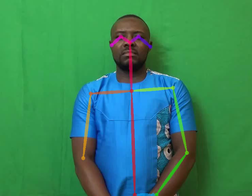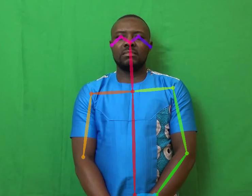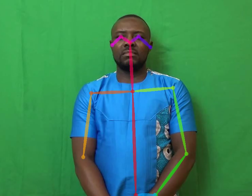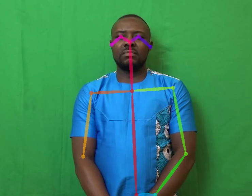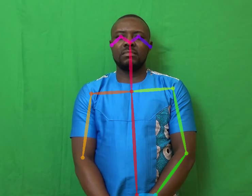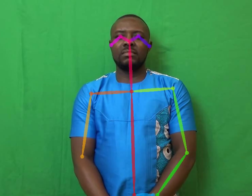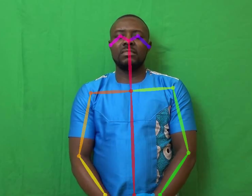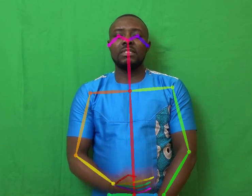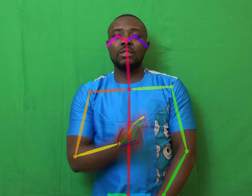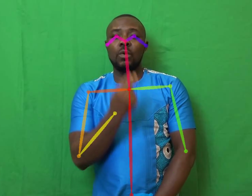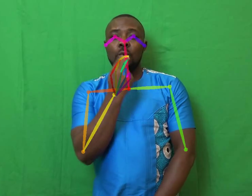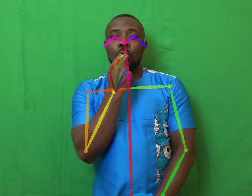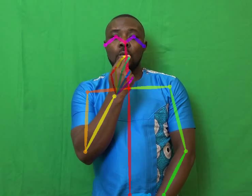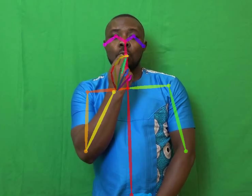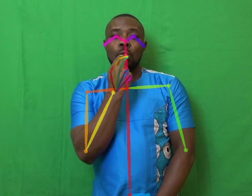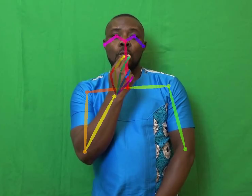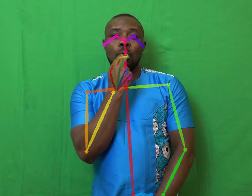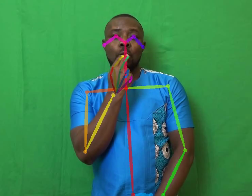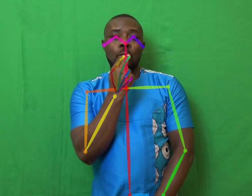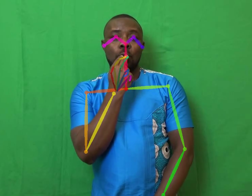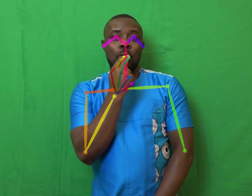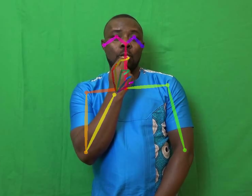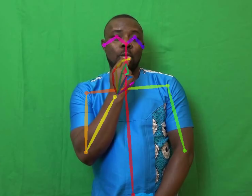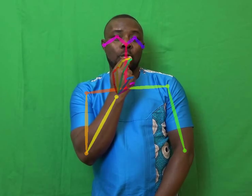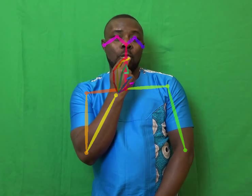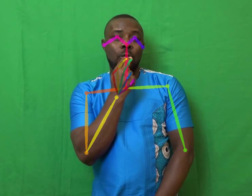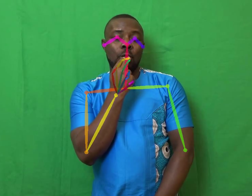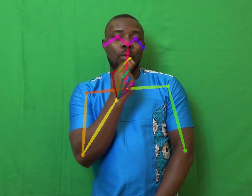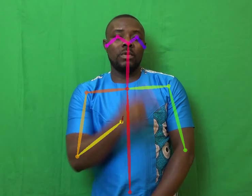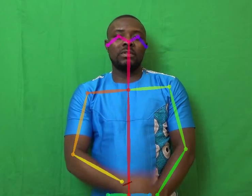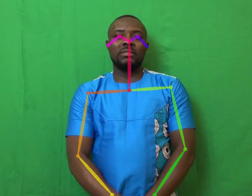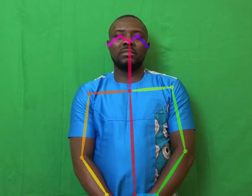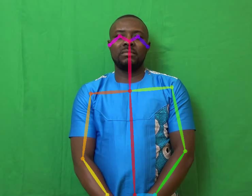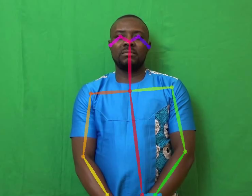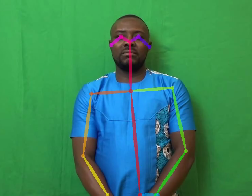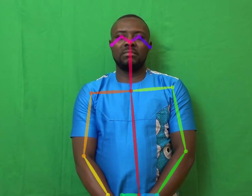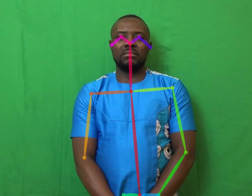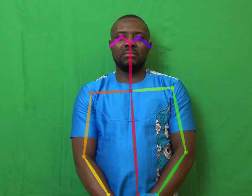yoghurt